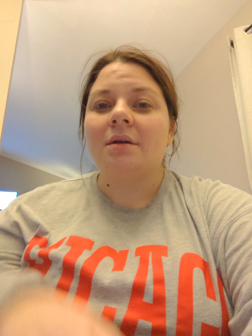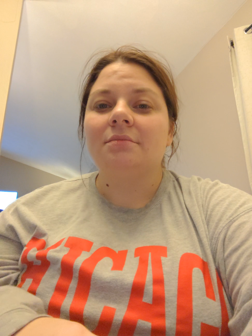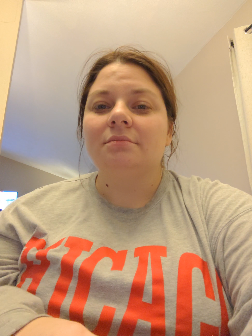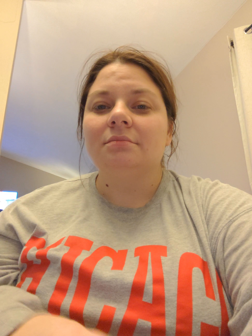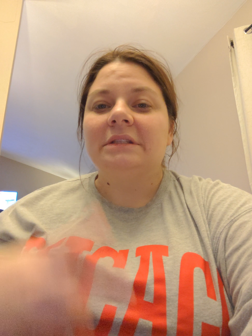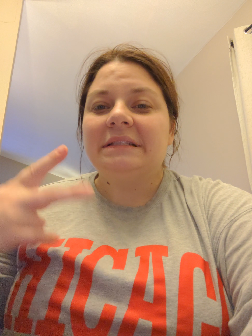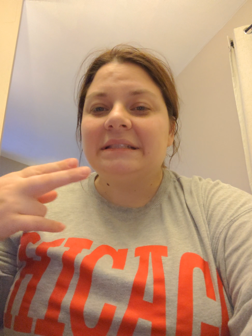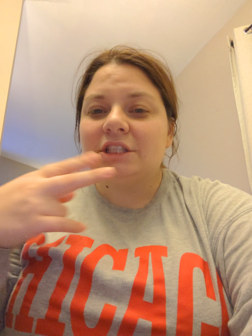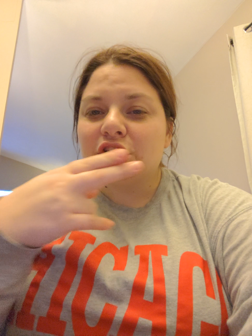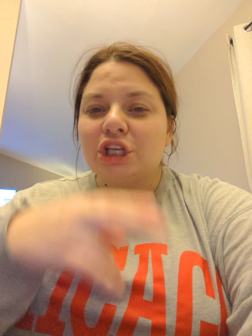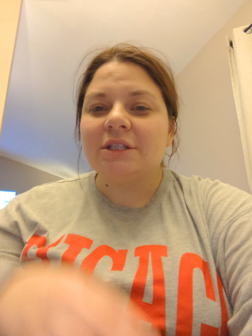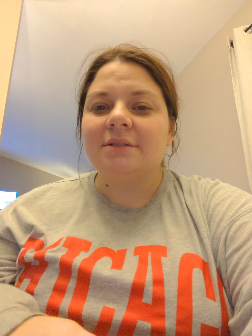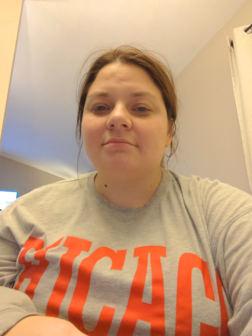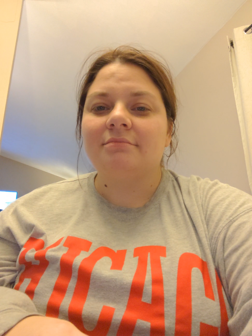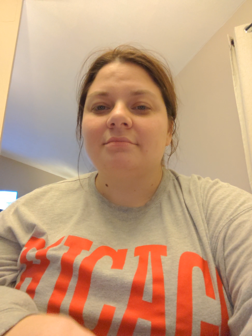scissors